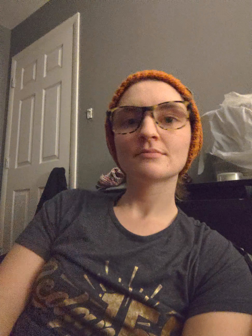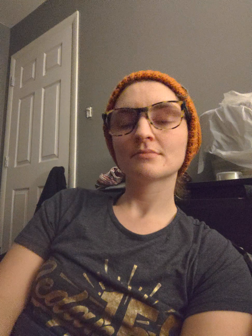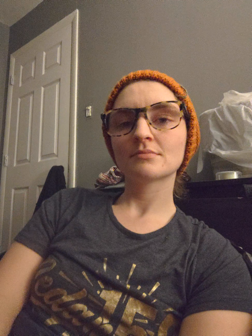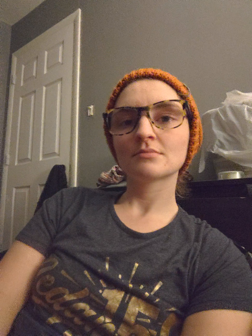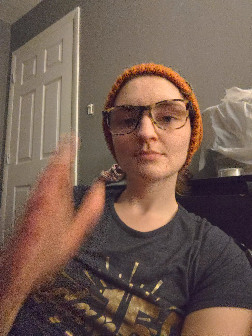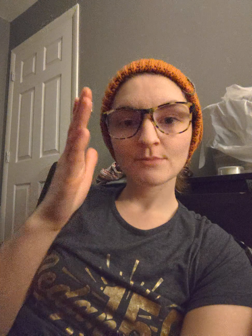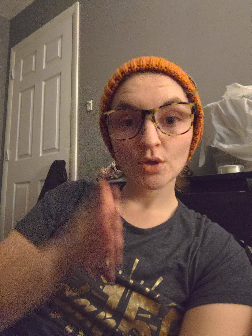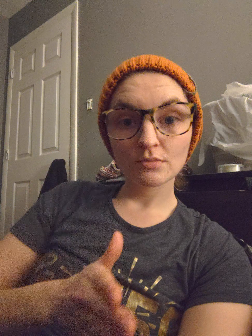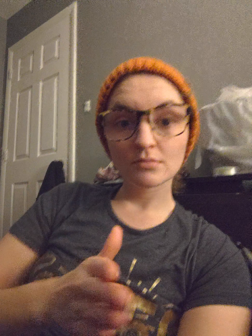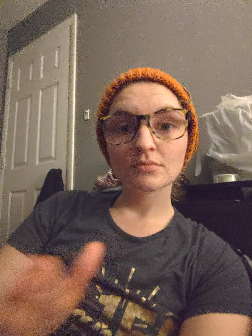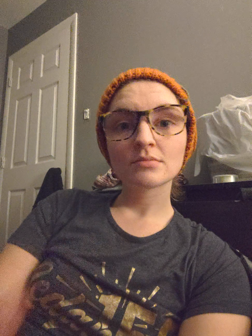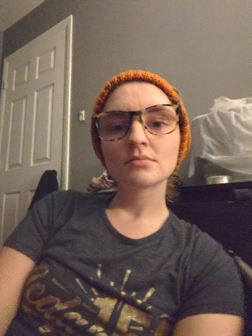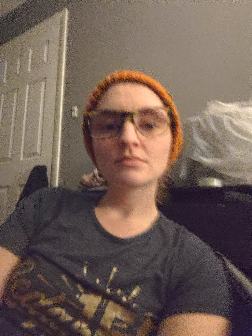person